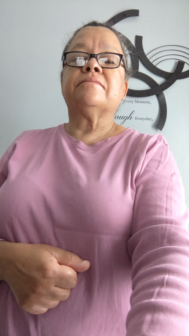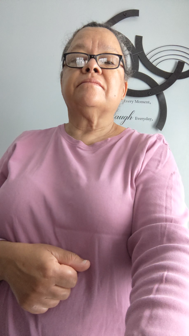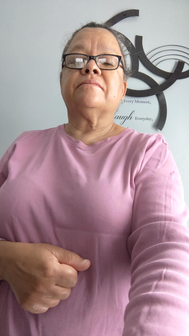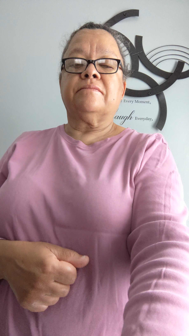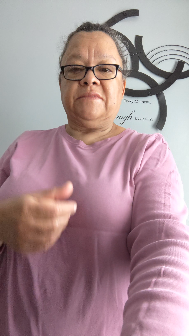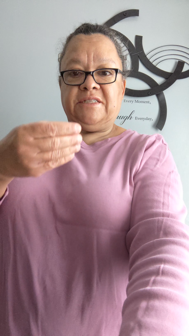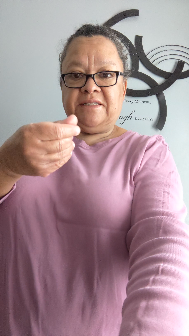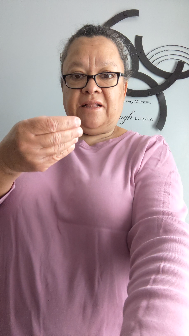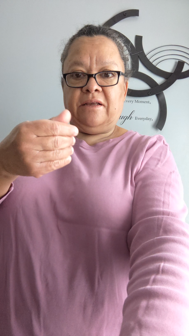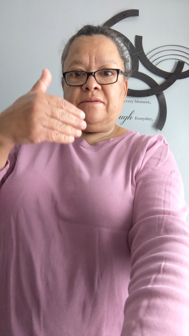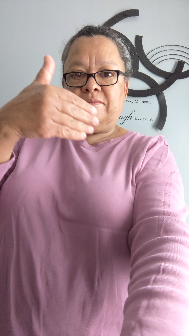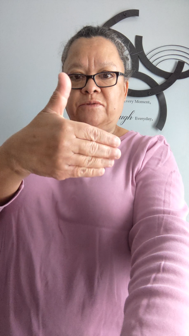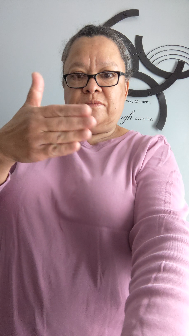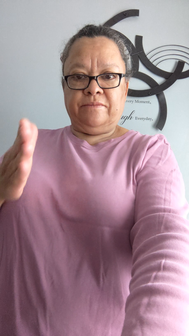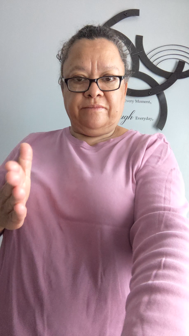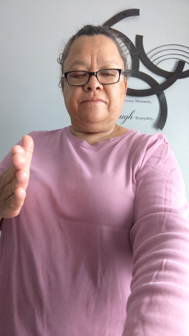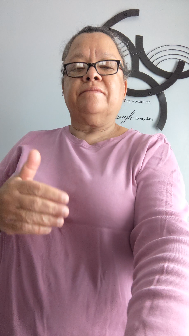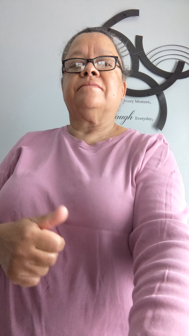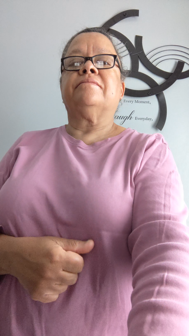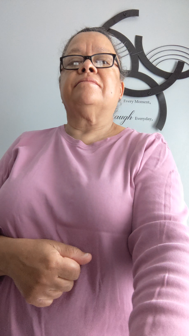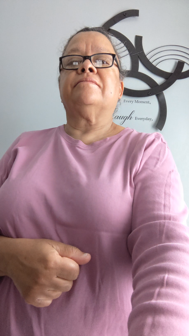sandbox